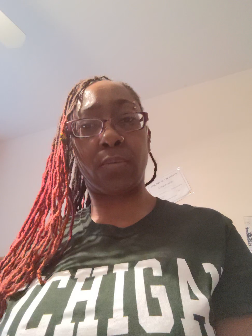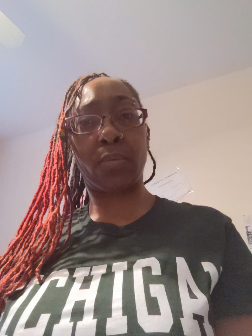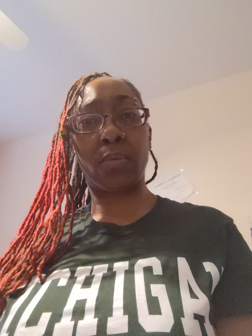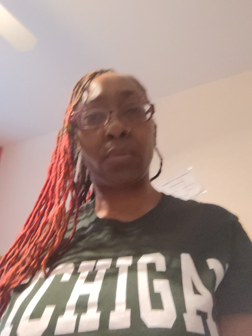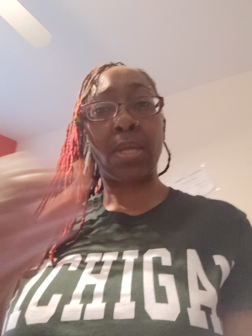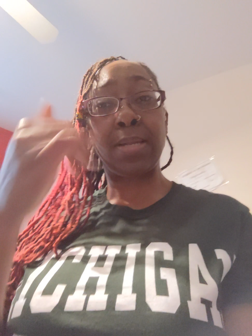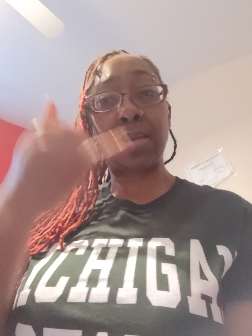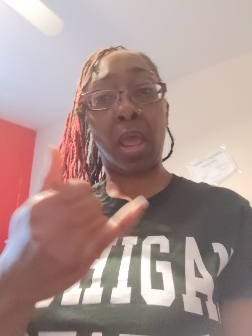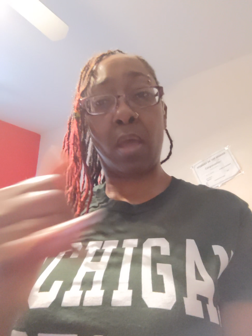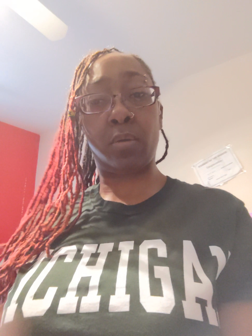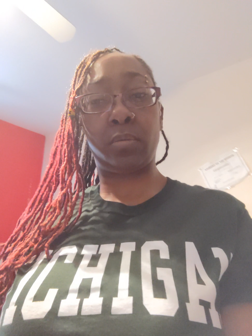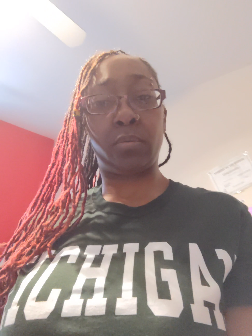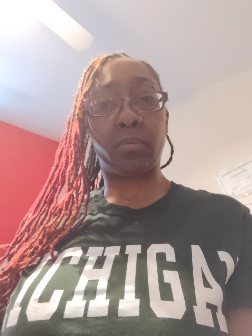now